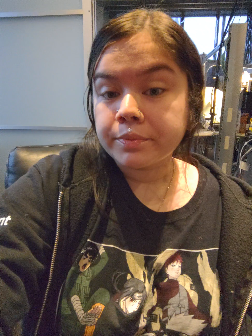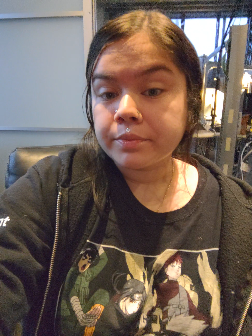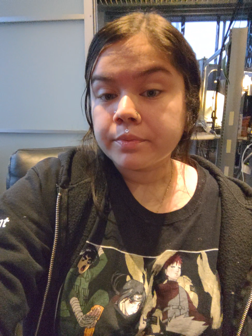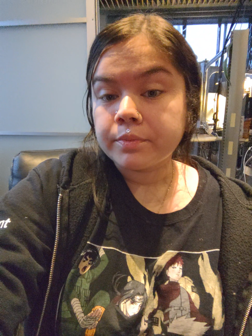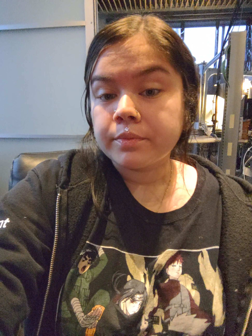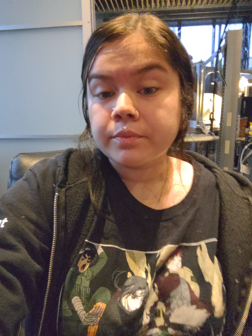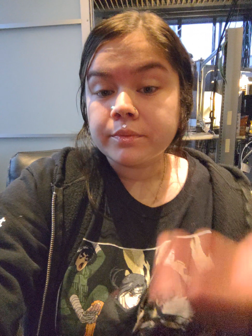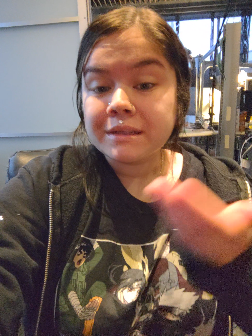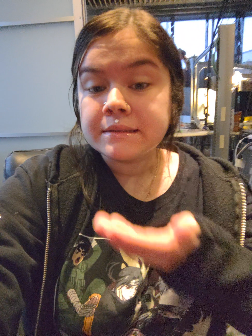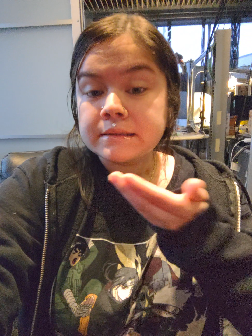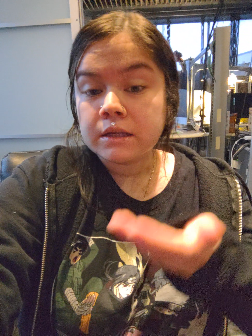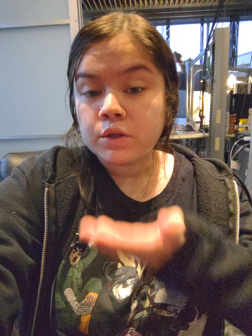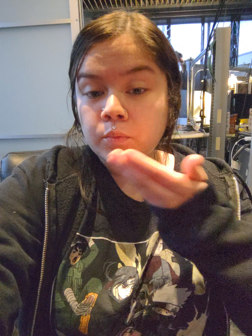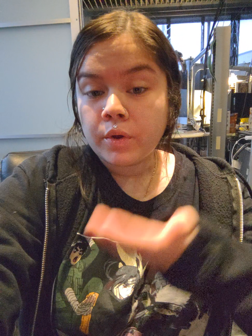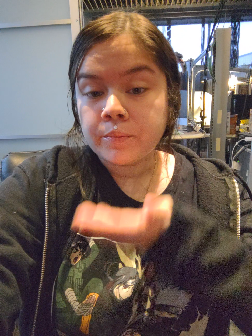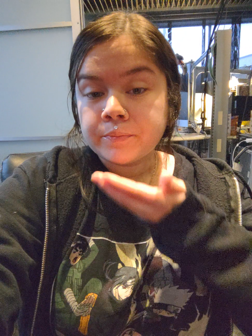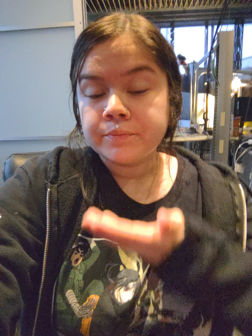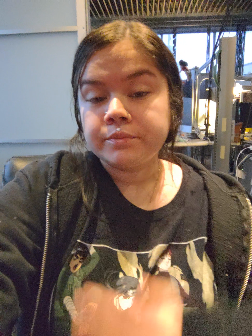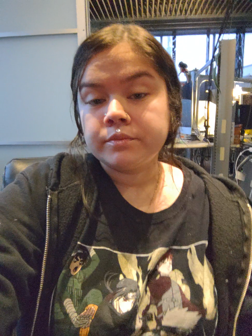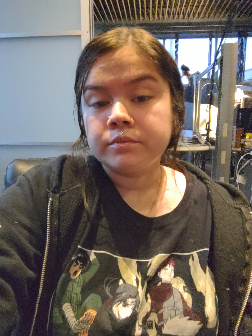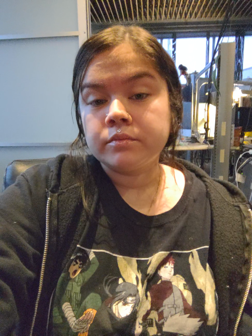cereal